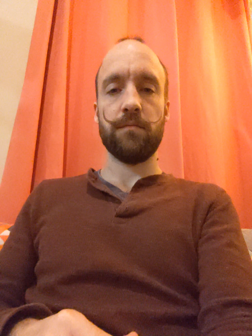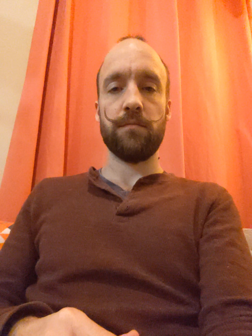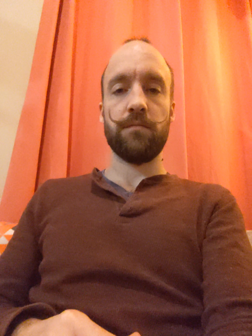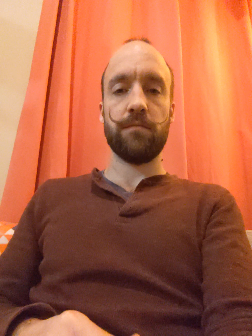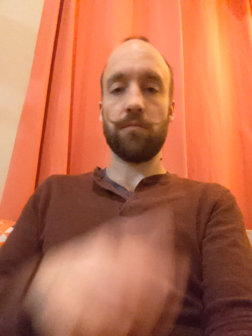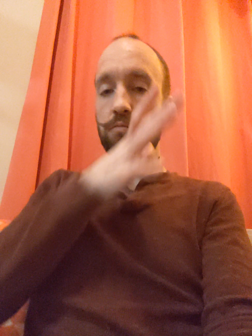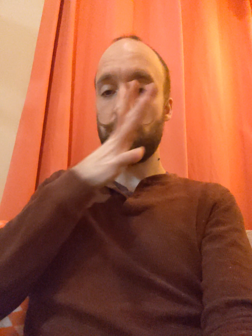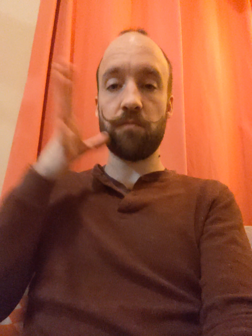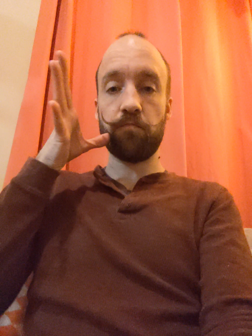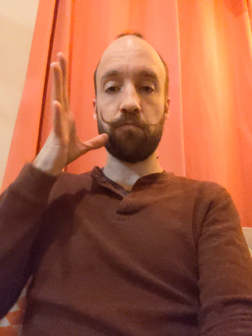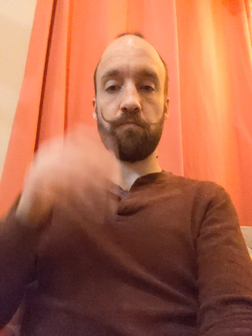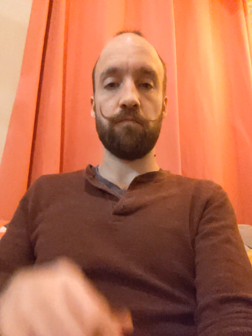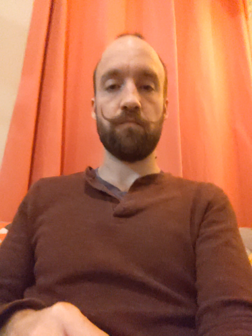farm